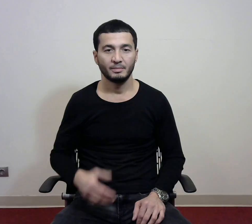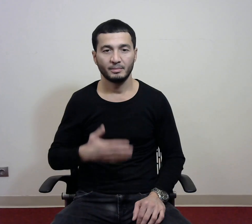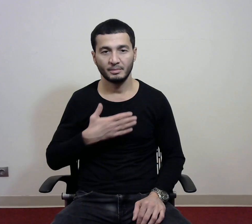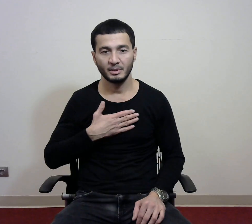mən